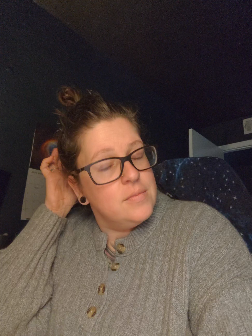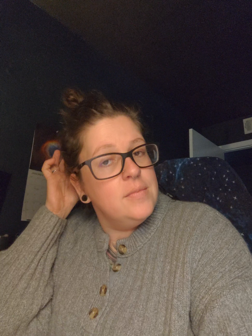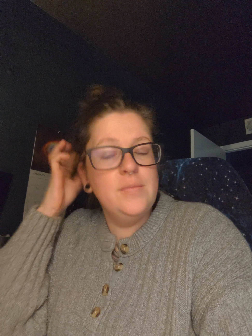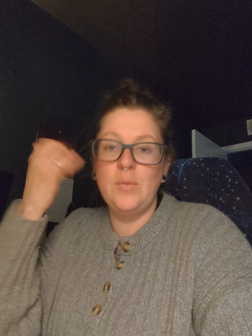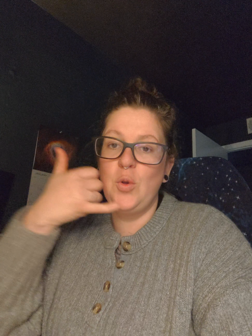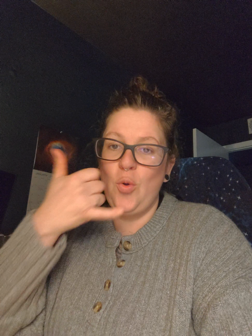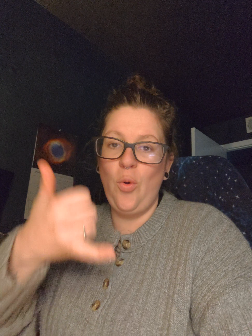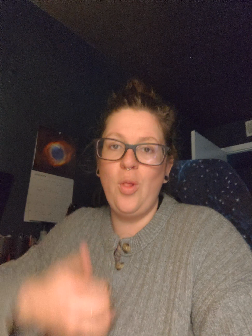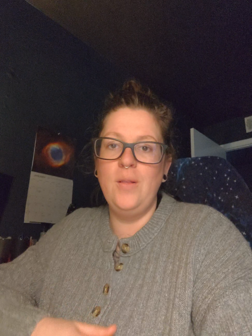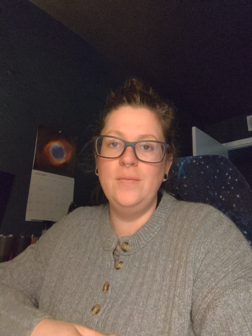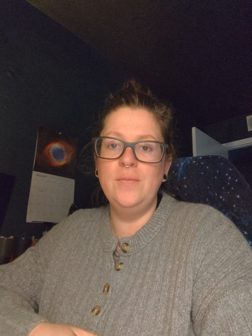call on the phone